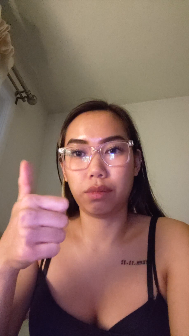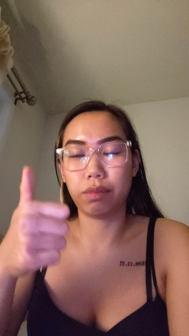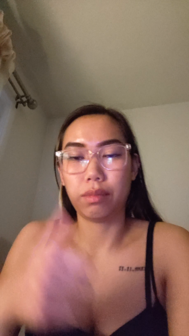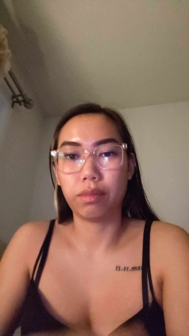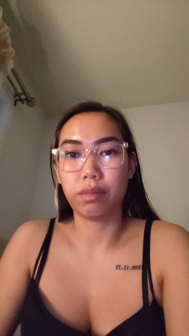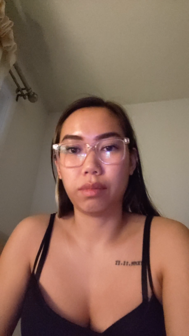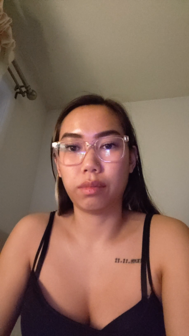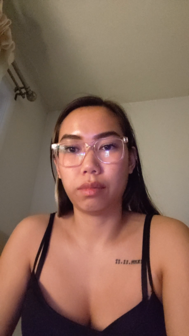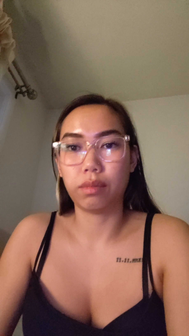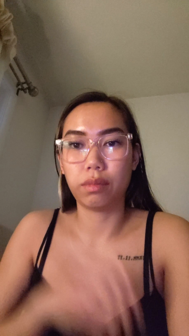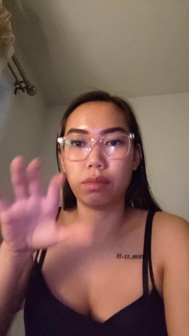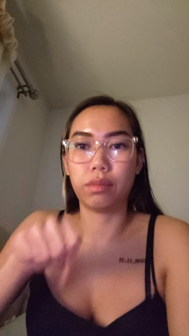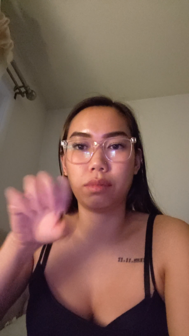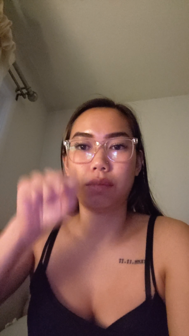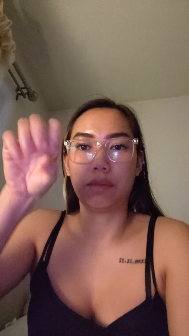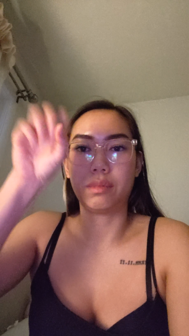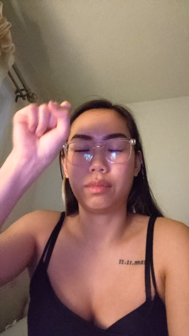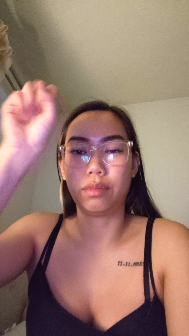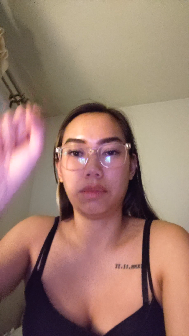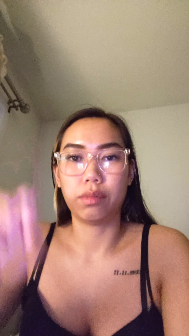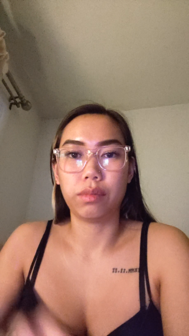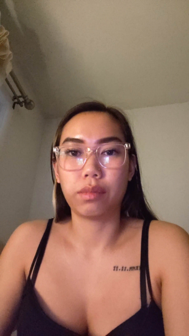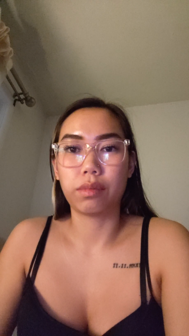ladder